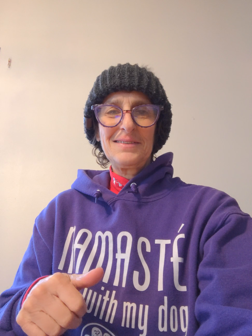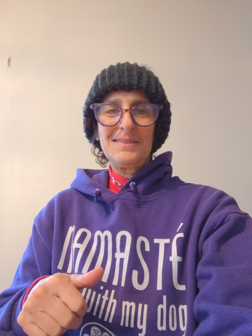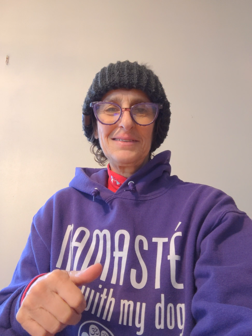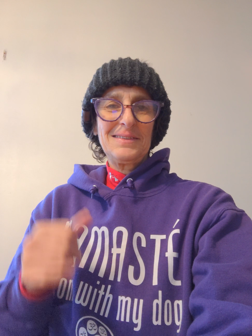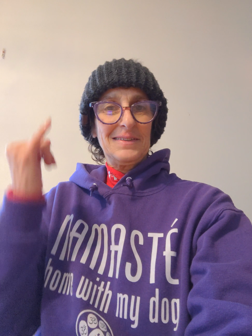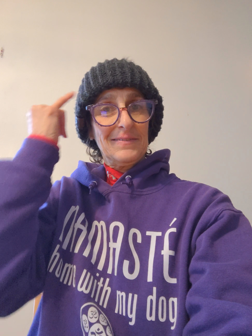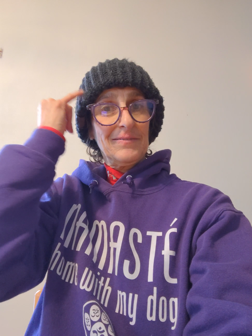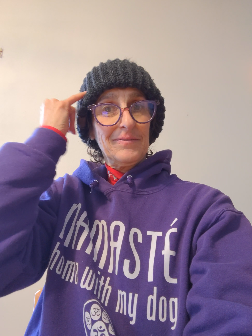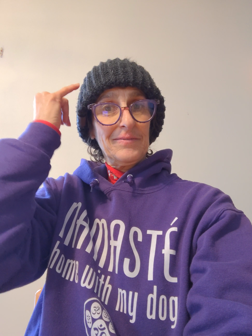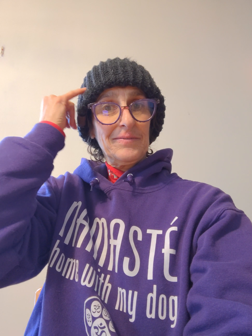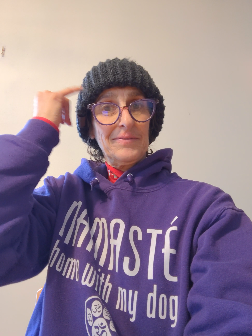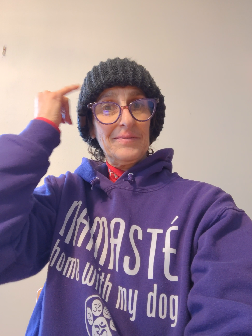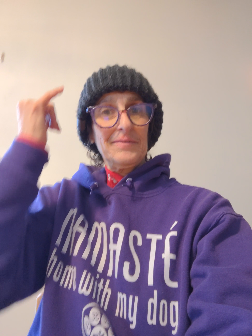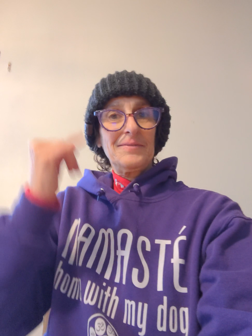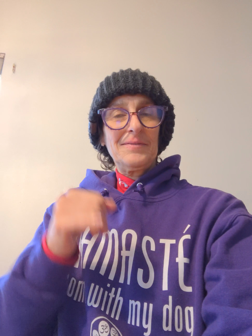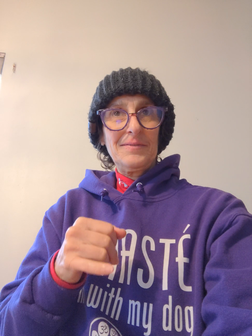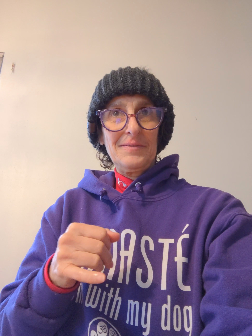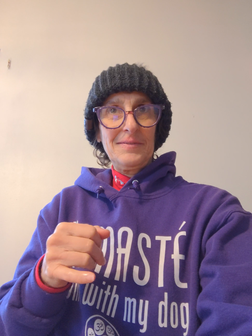if